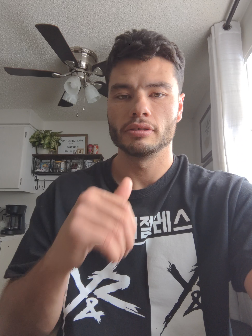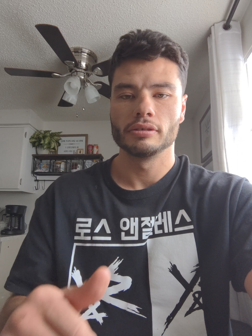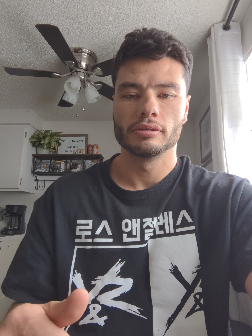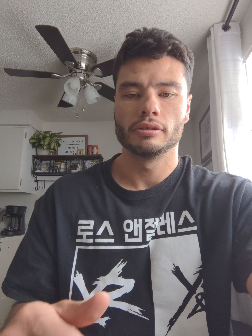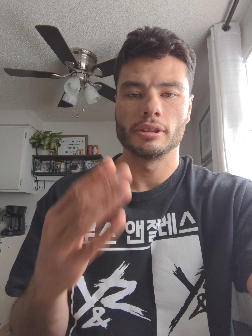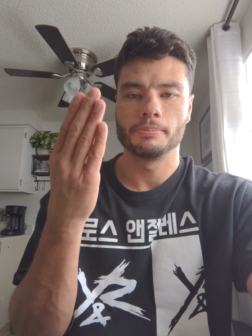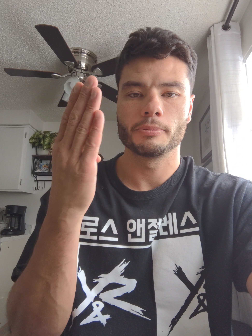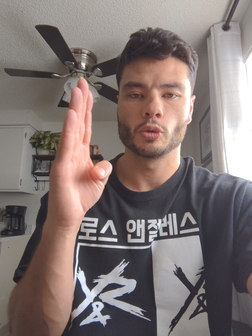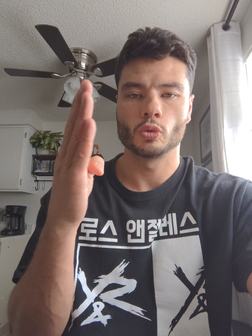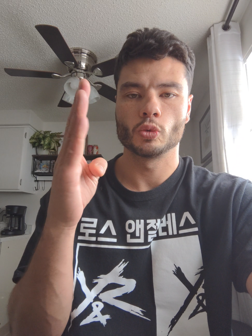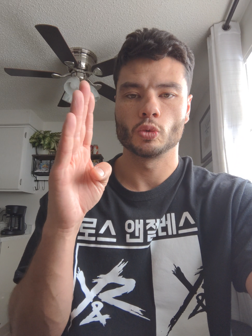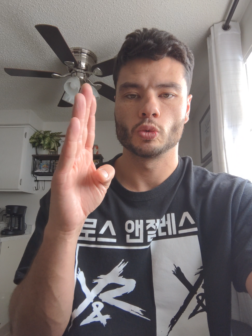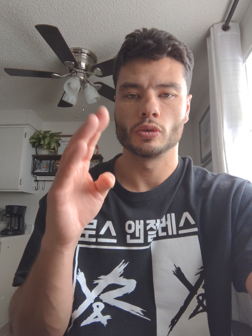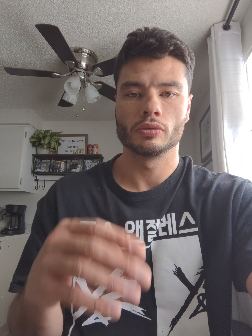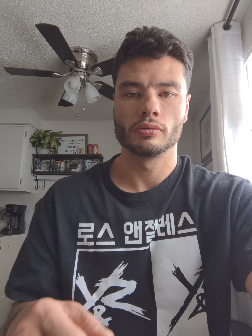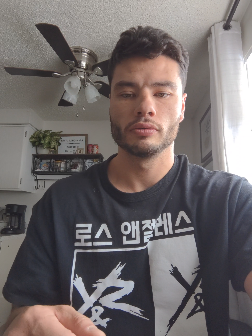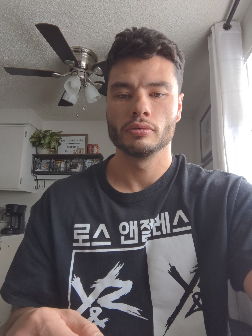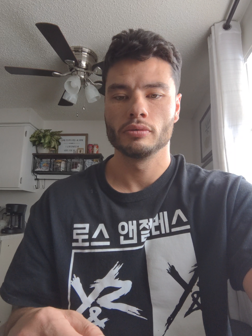blue